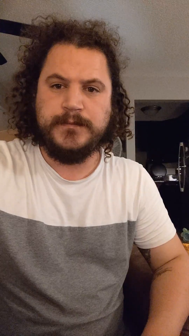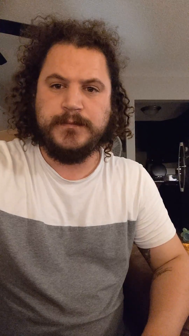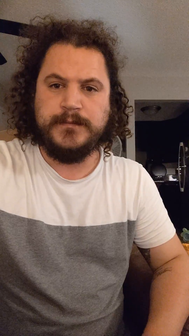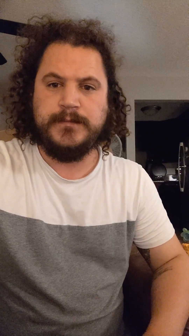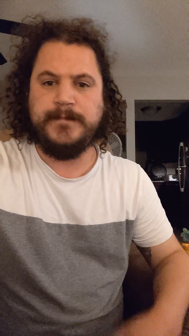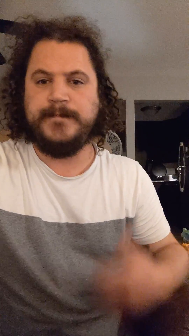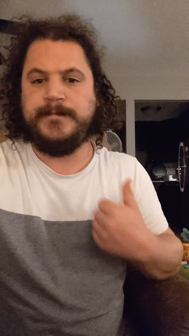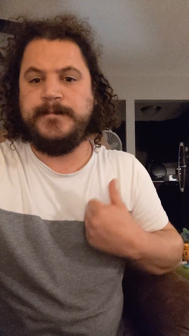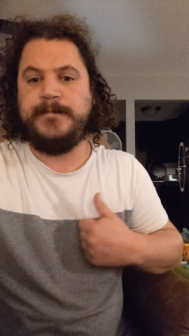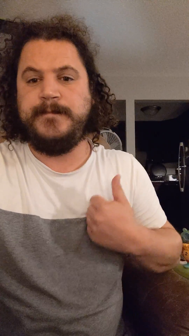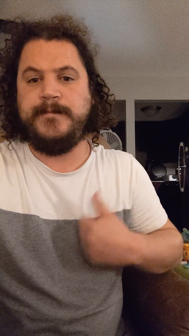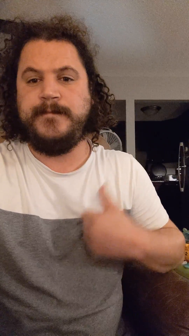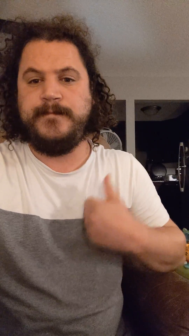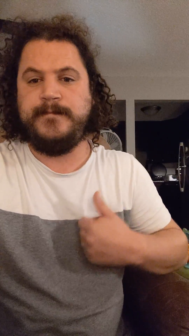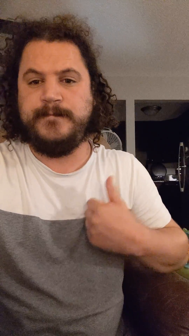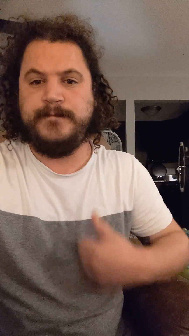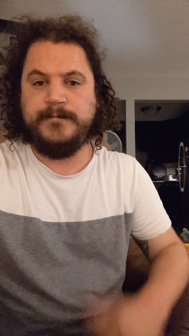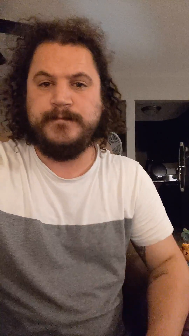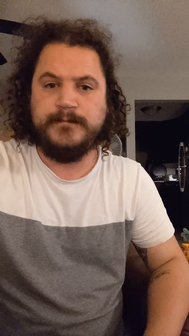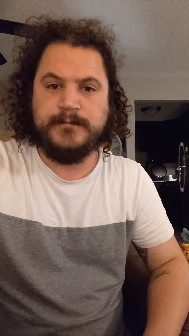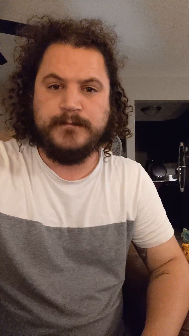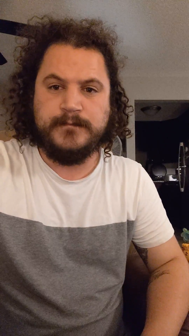bathtub